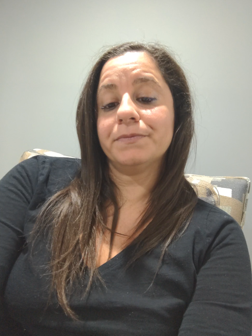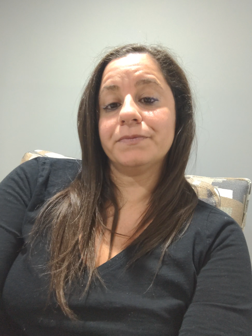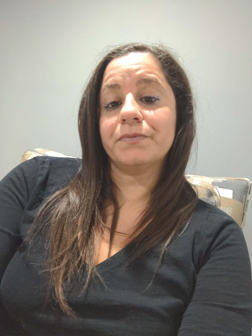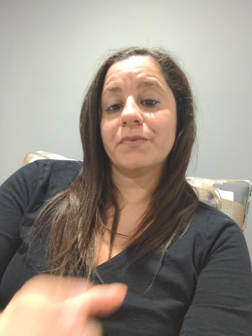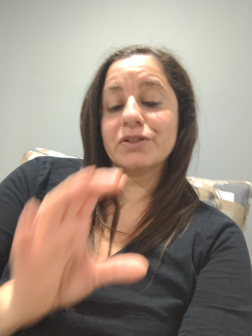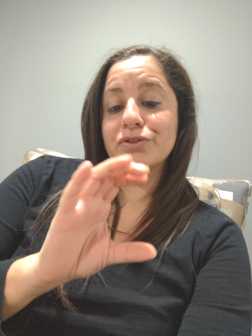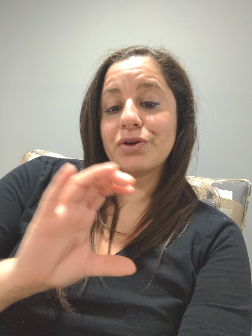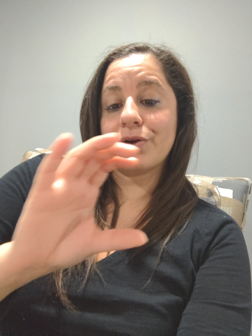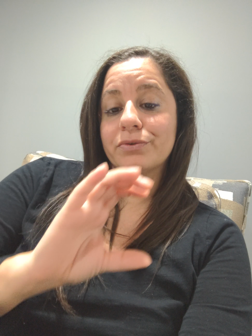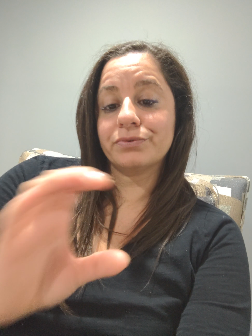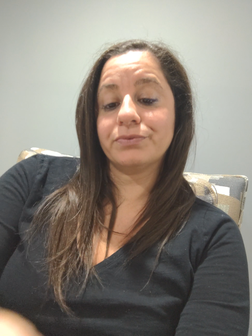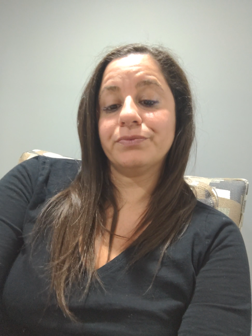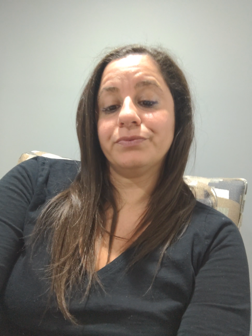chocolate